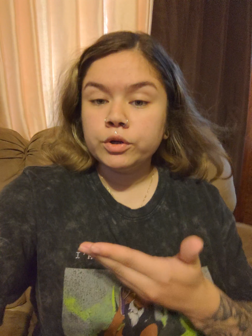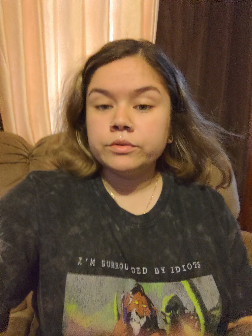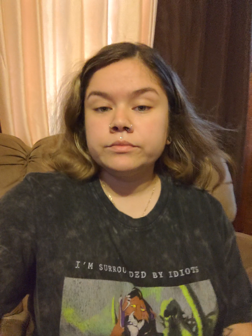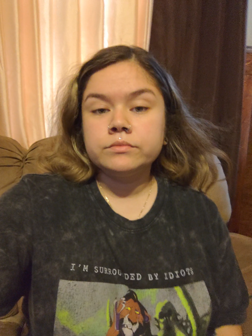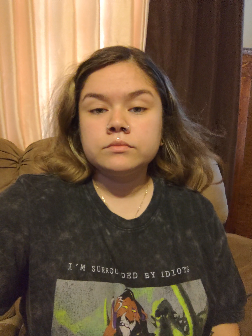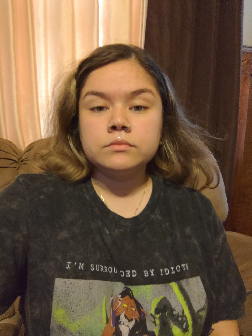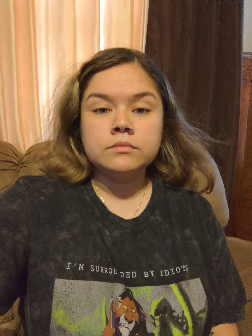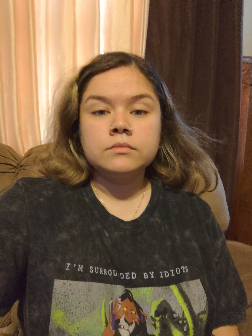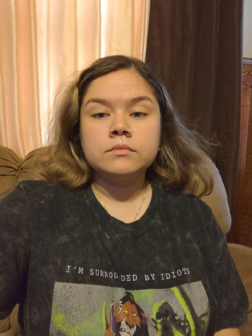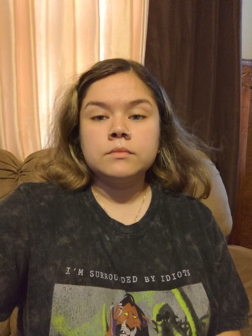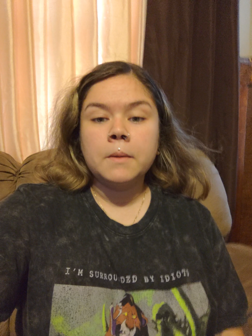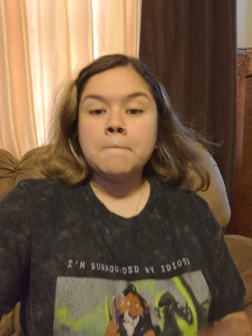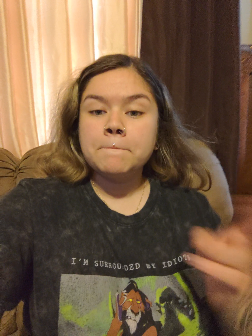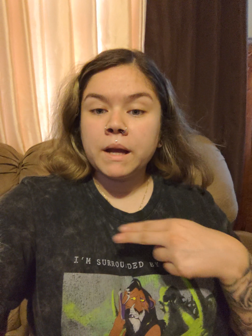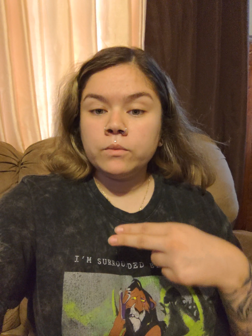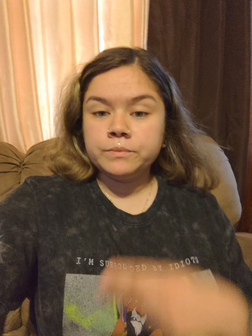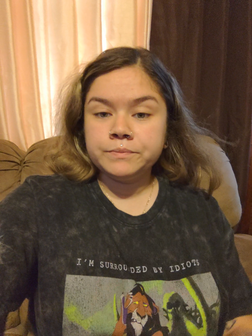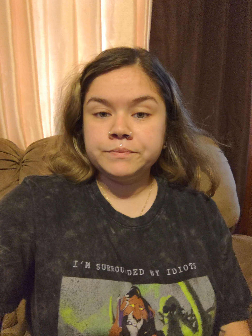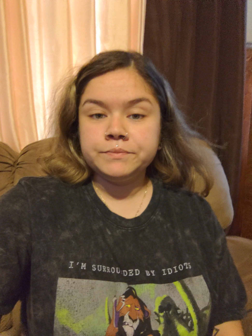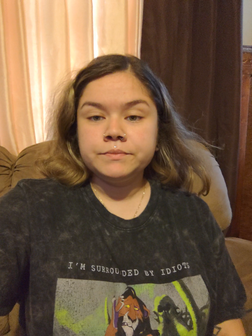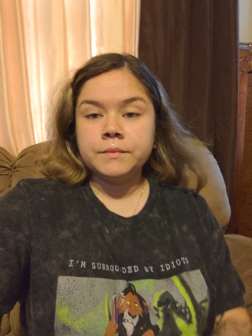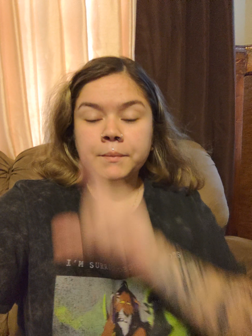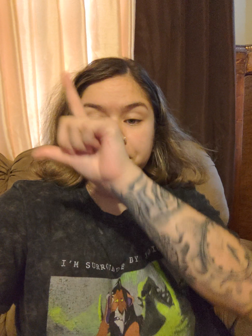belt